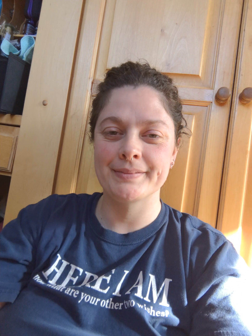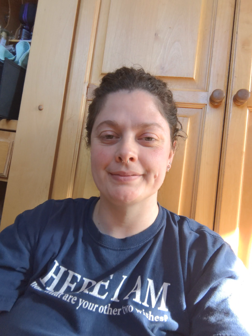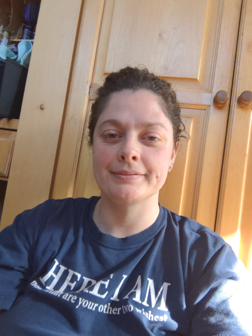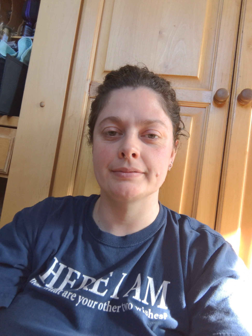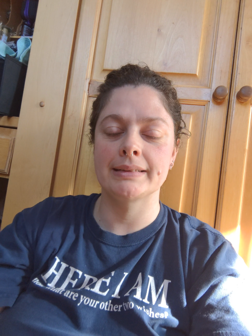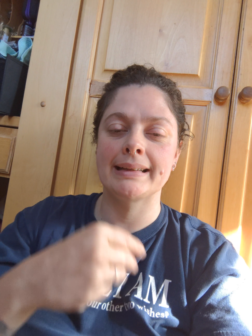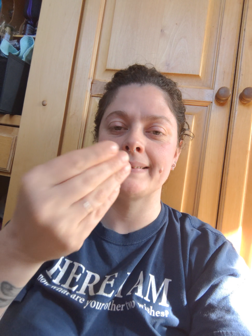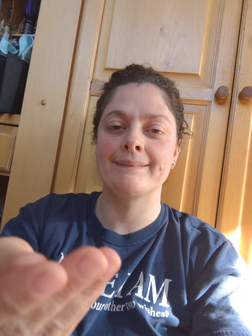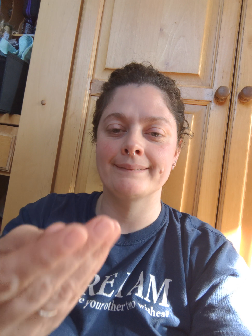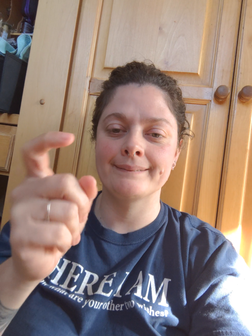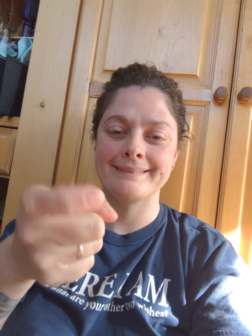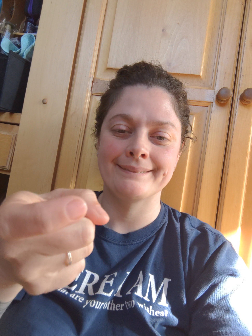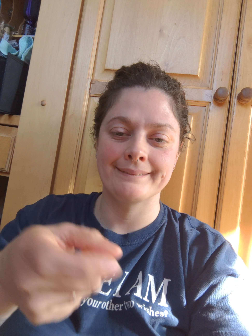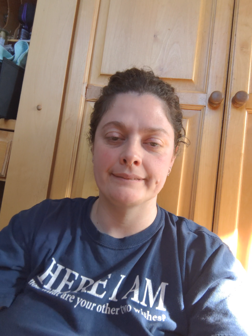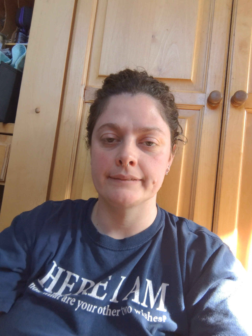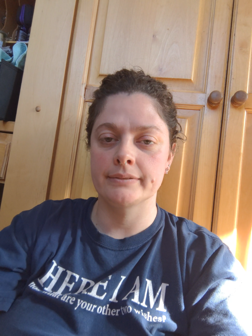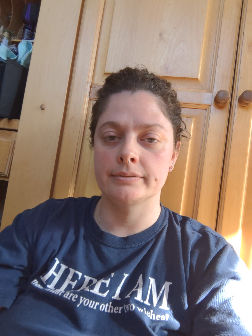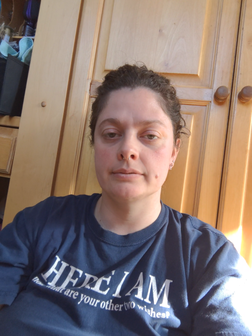gift